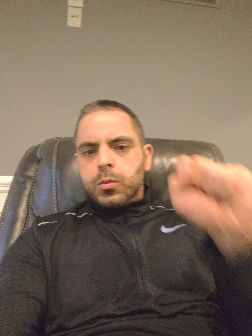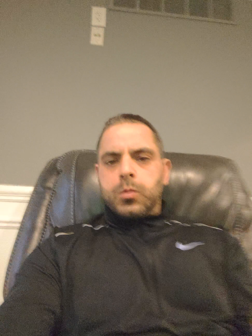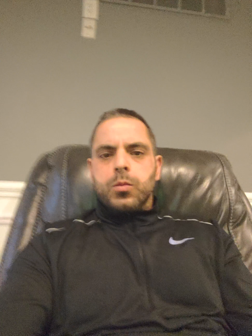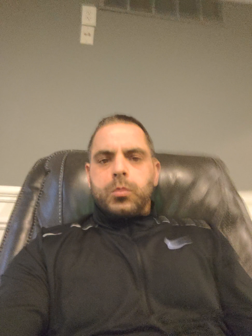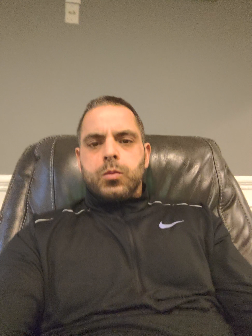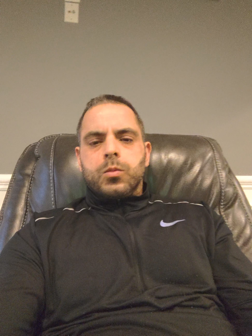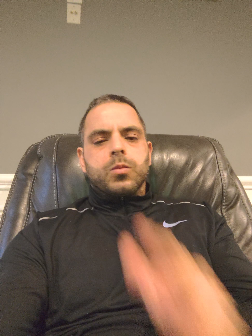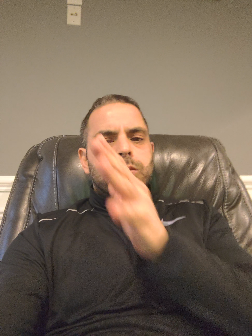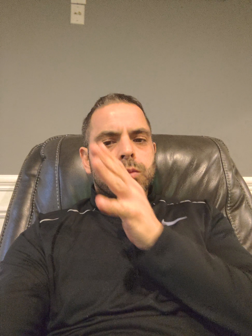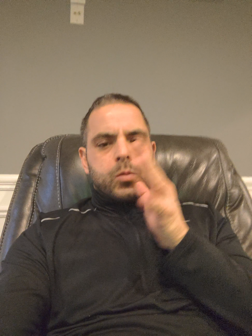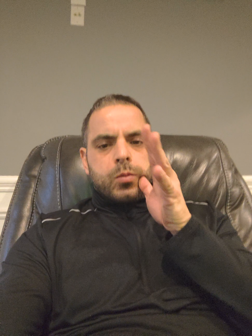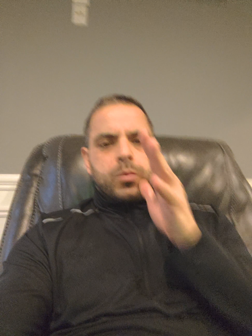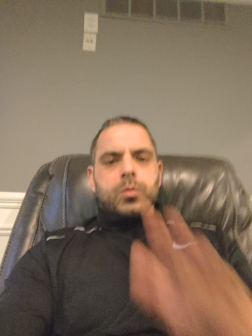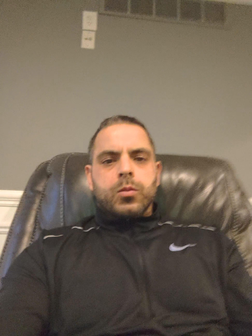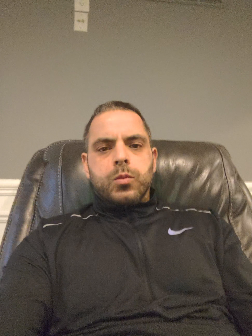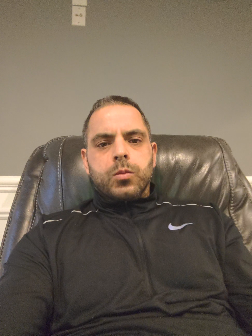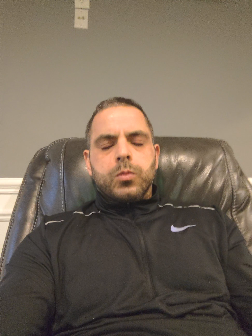farm